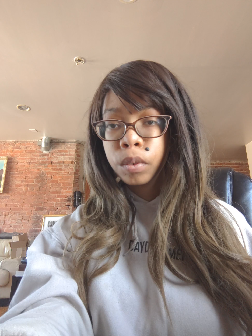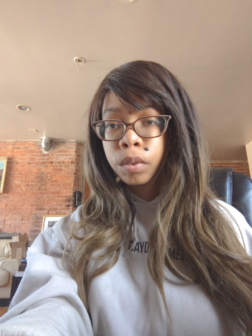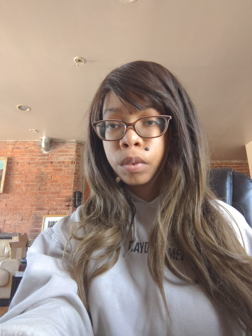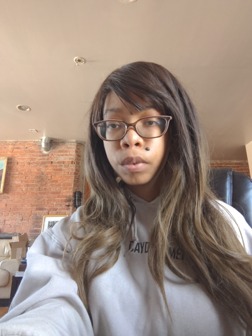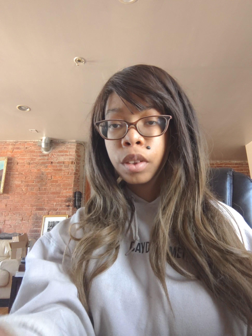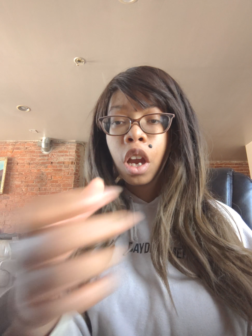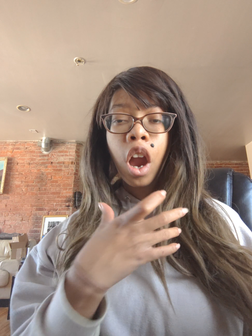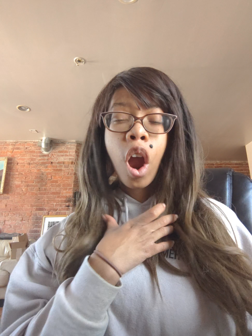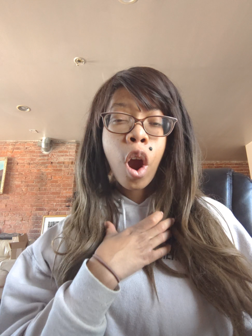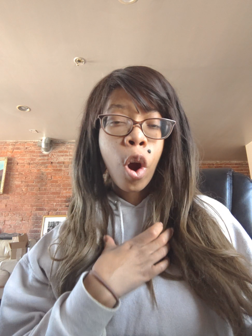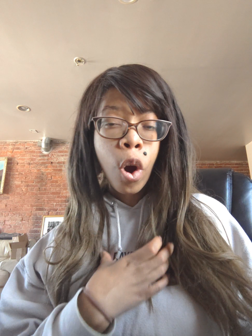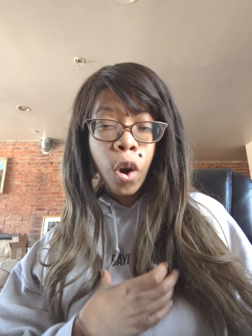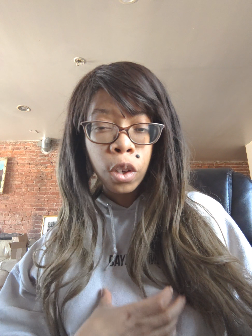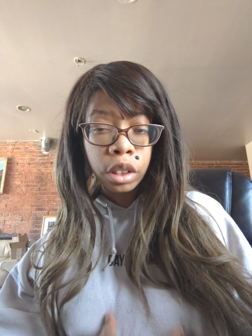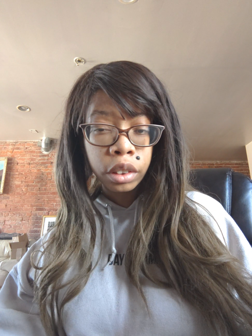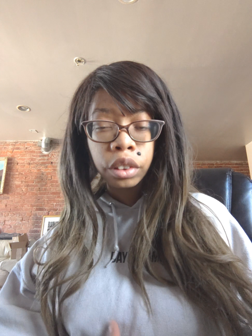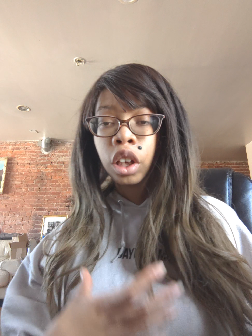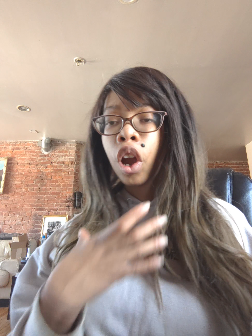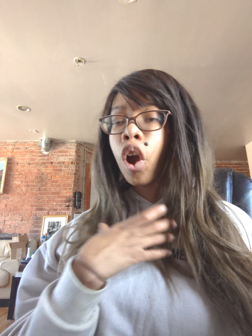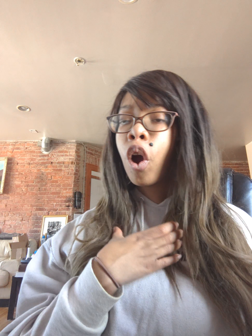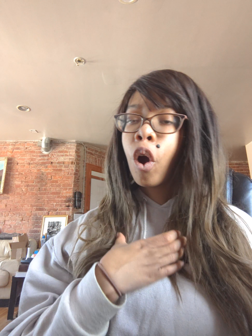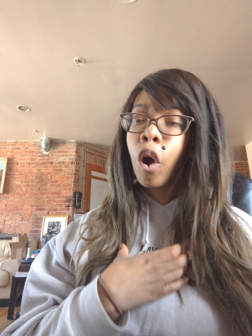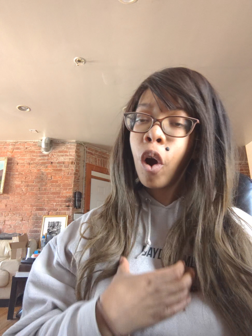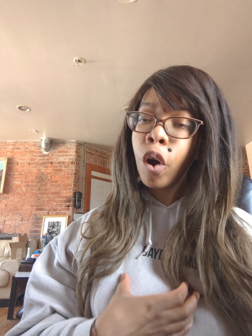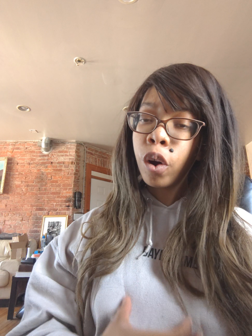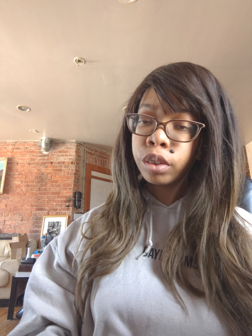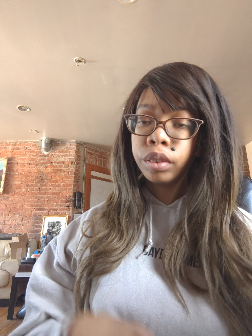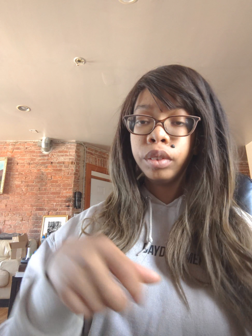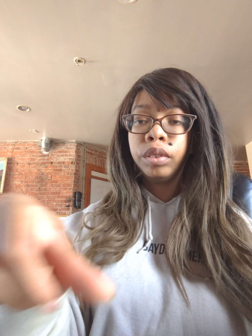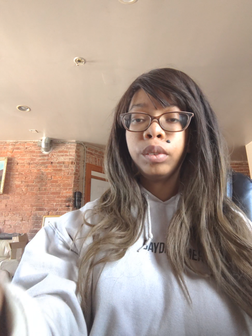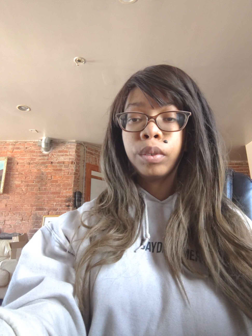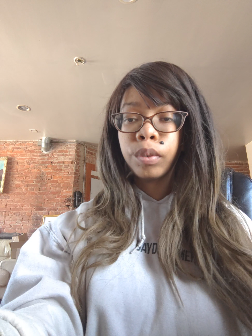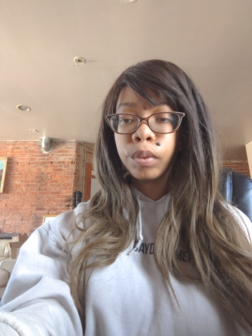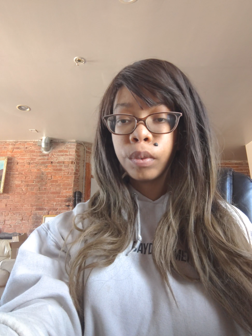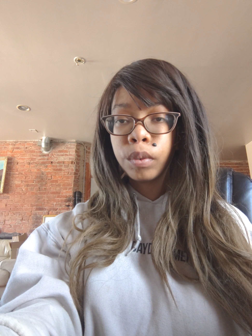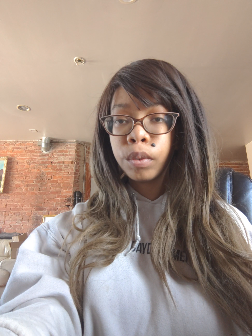hungry